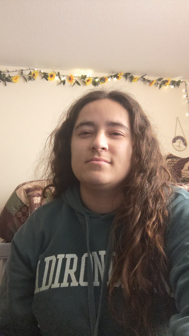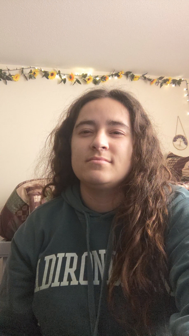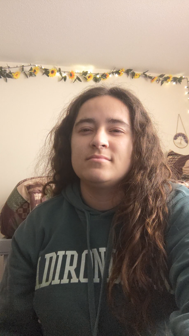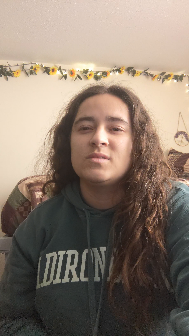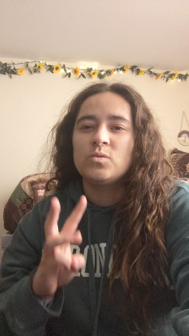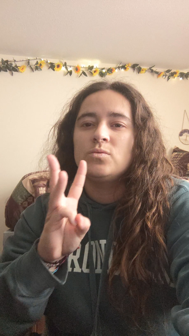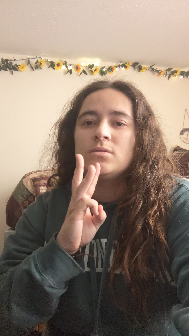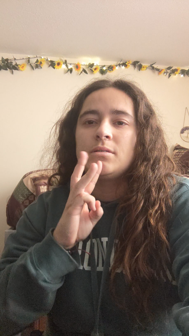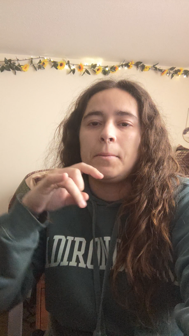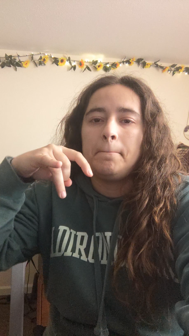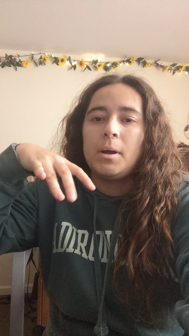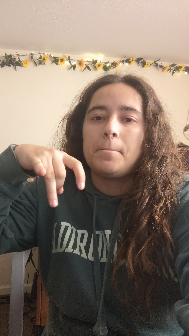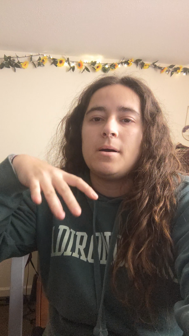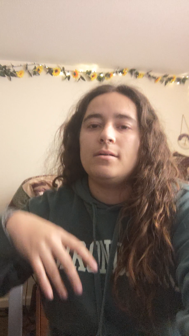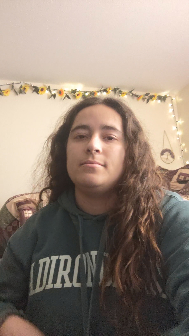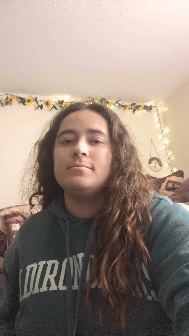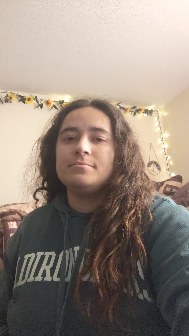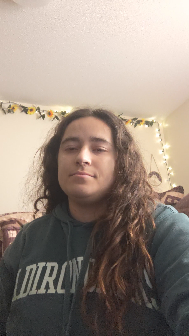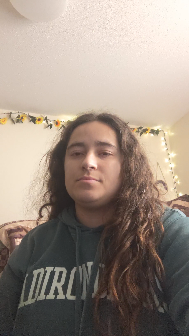melon